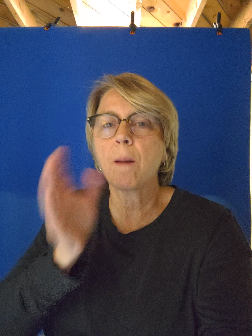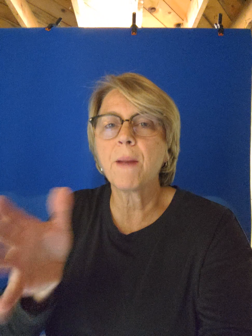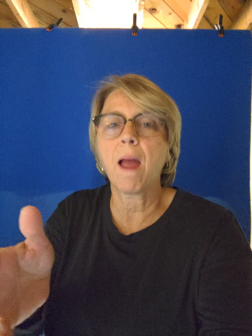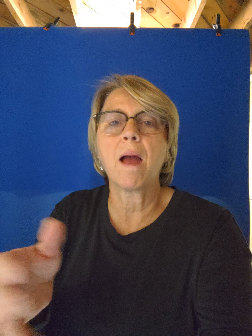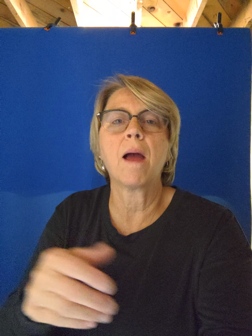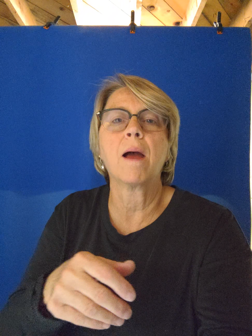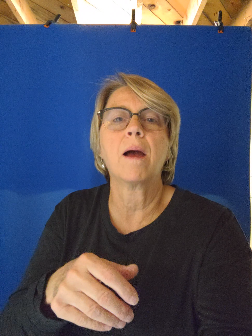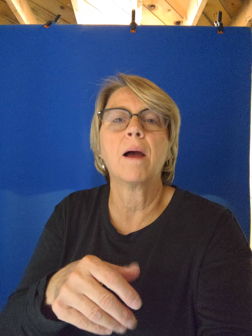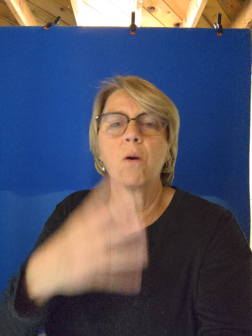grandma